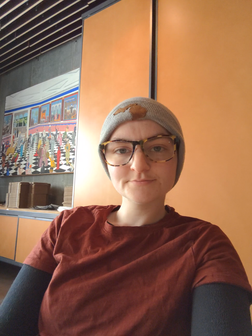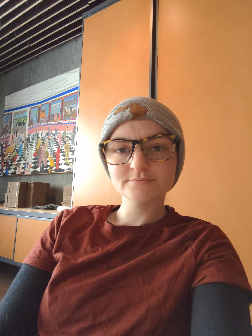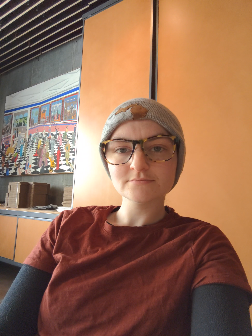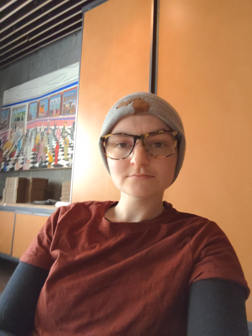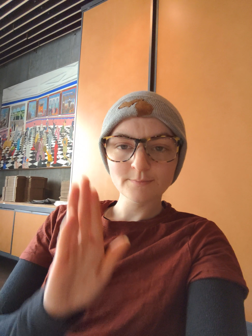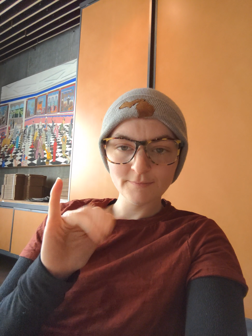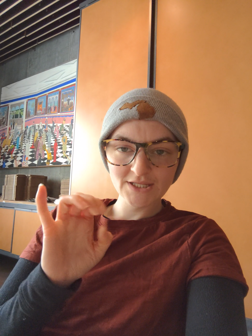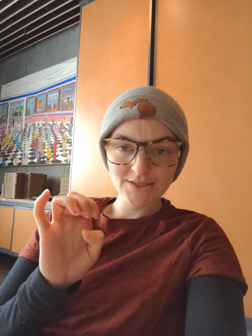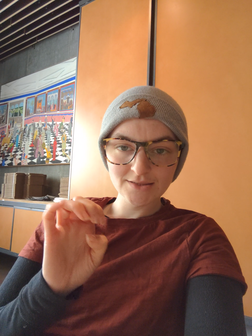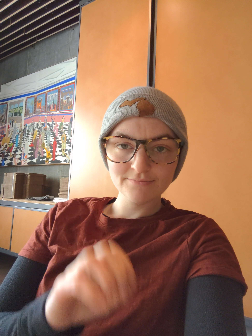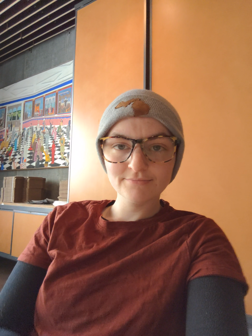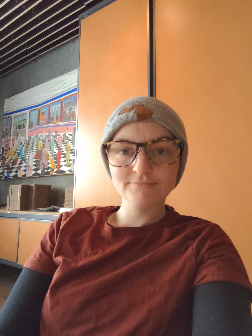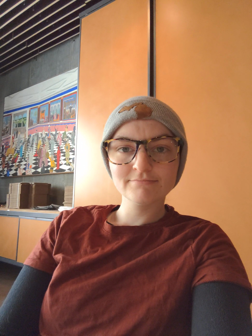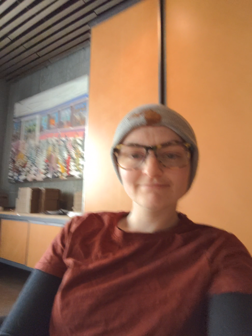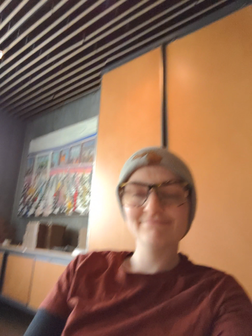bye